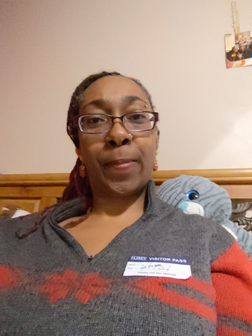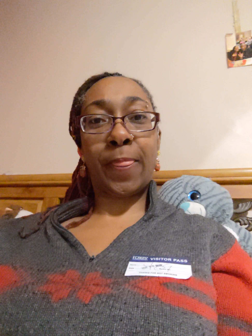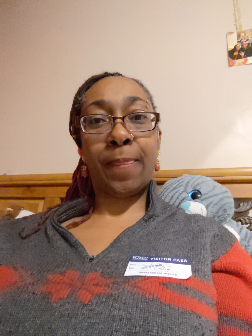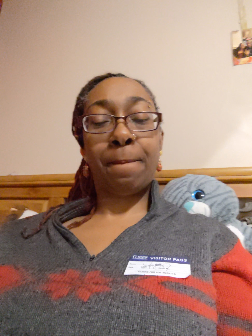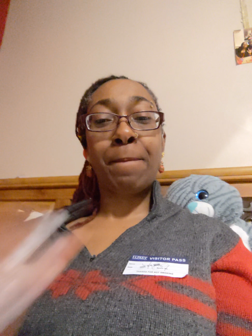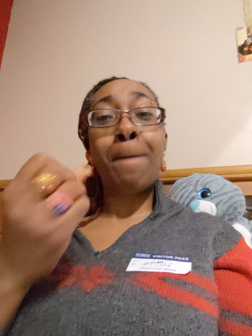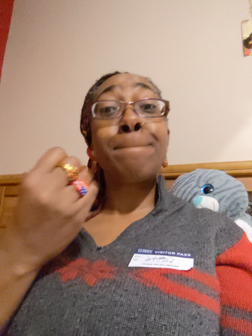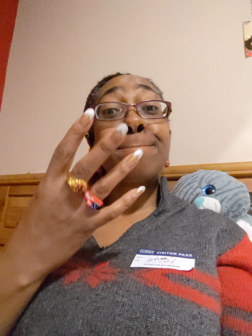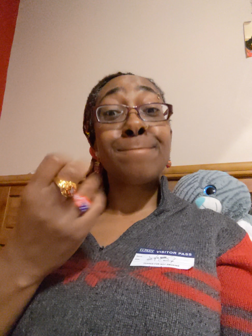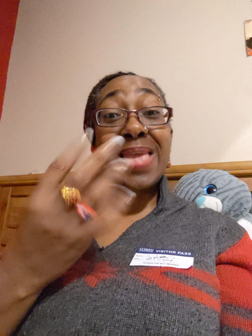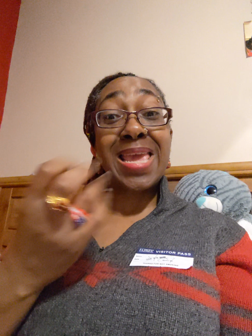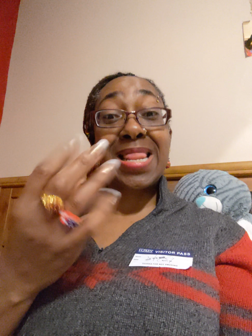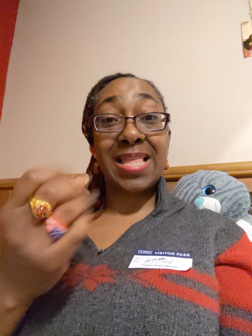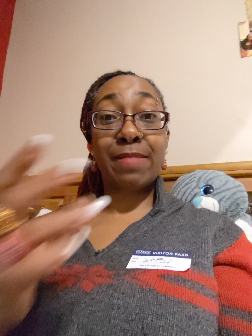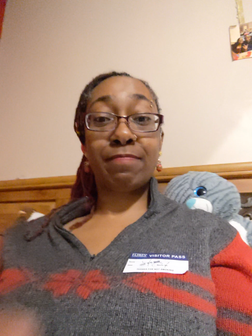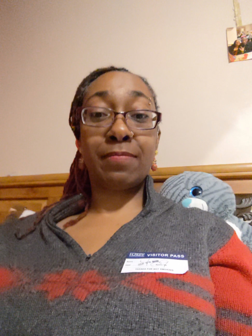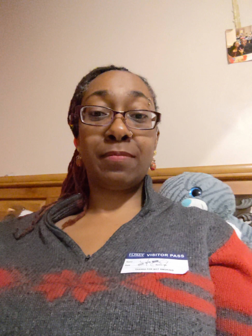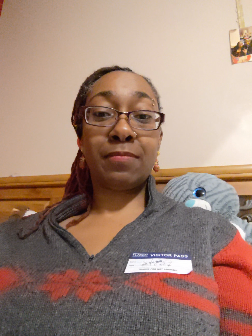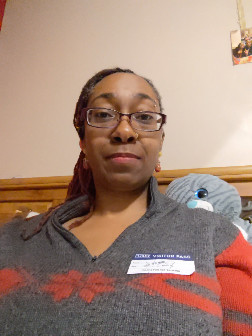many